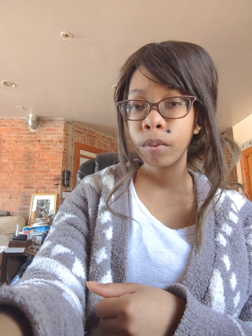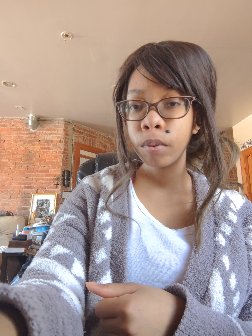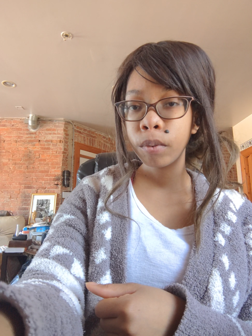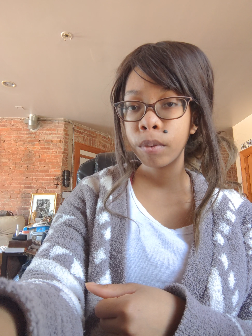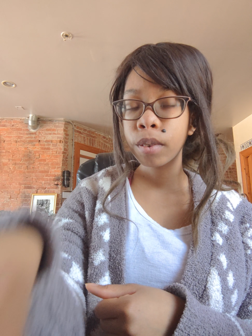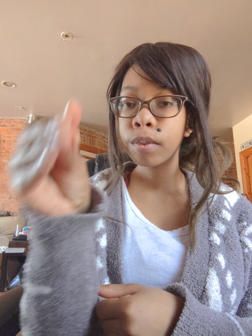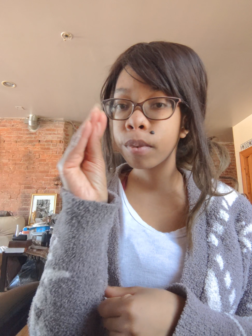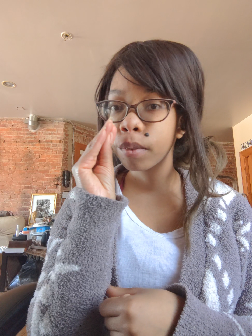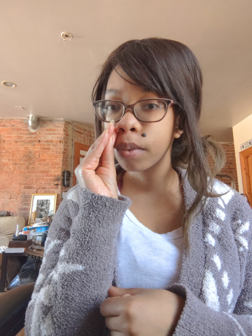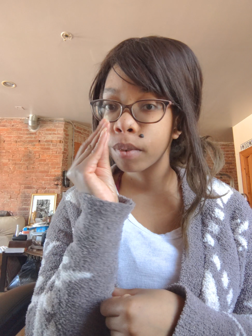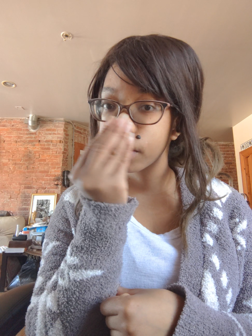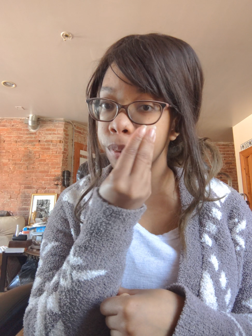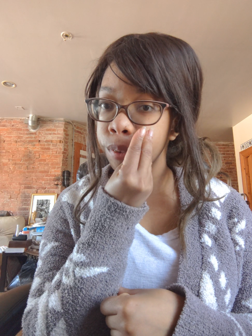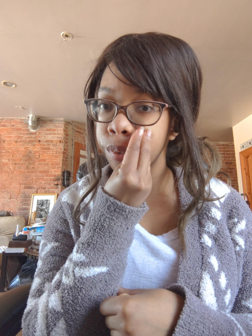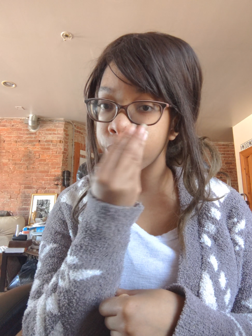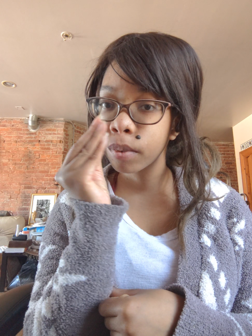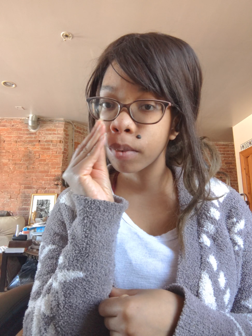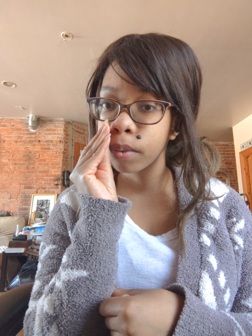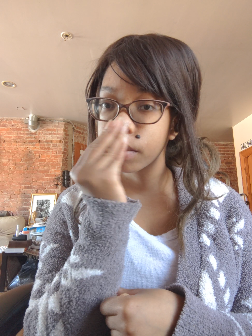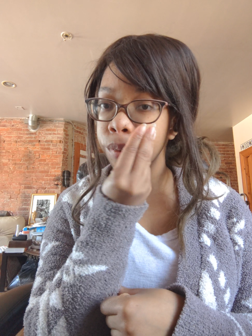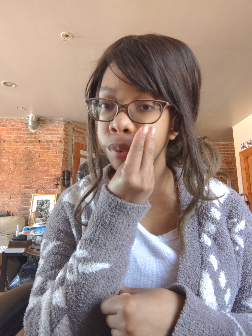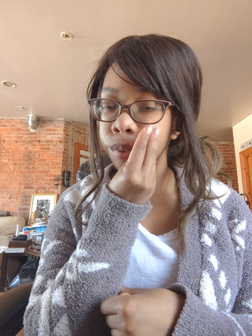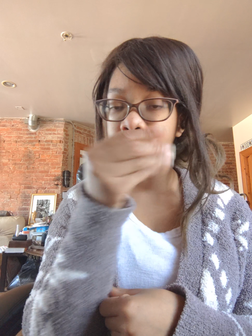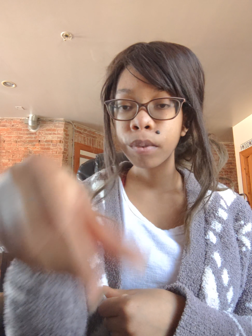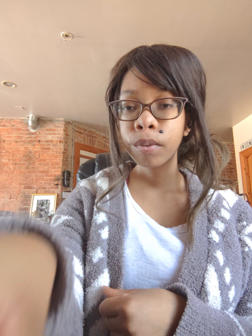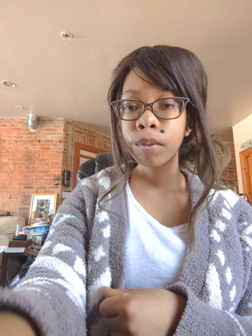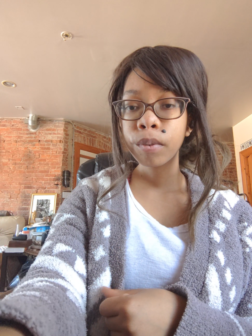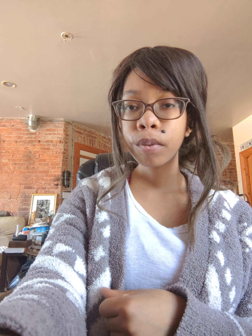flower